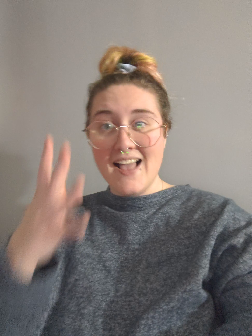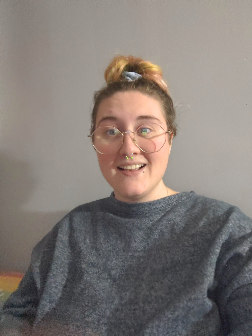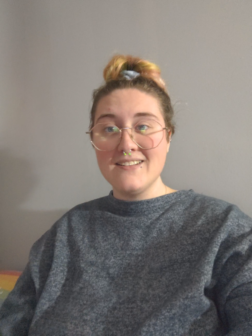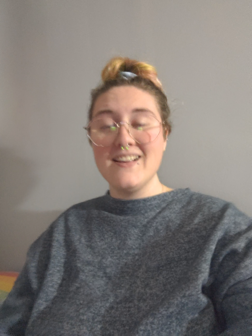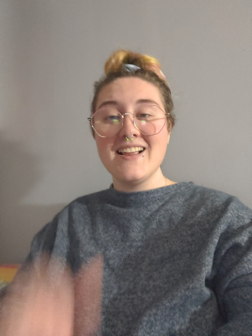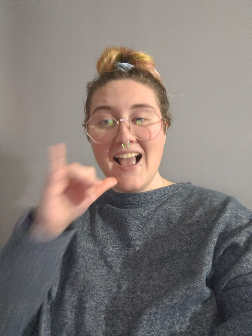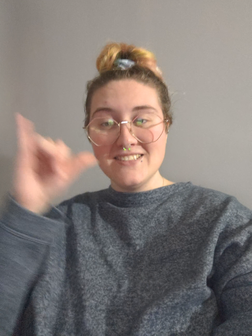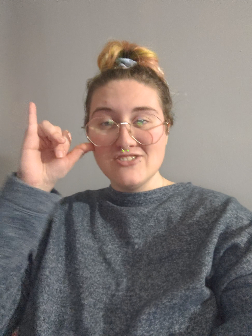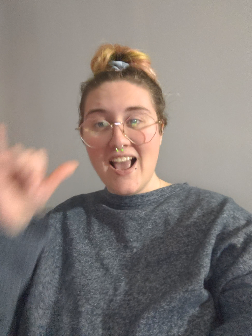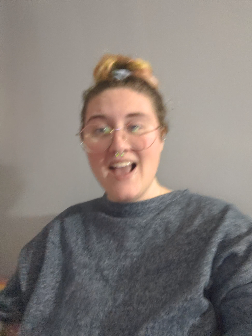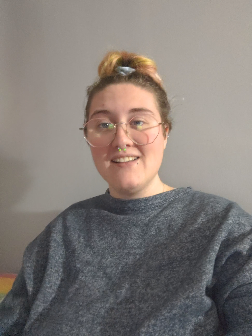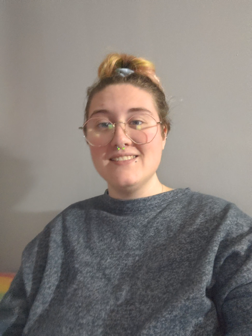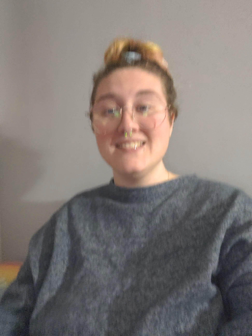yesterday